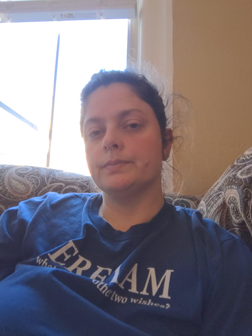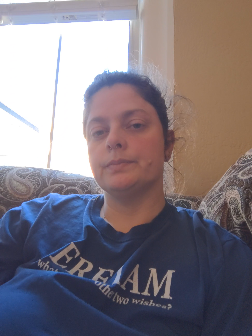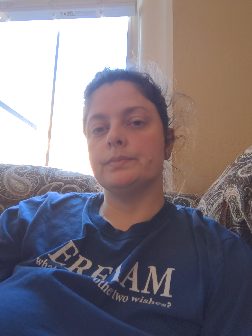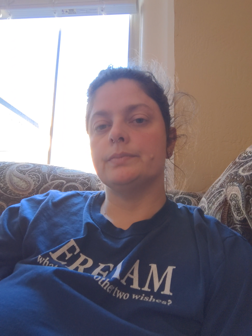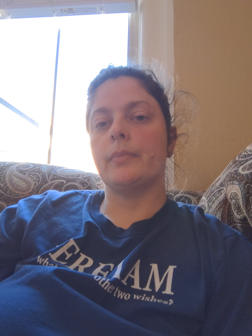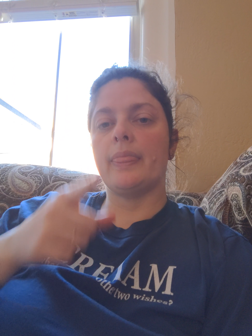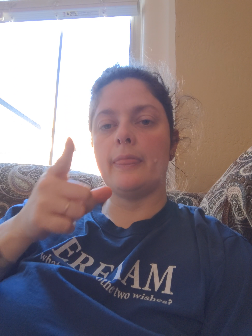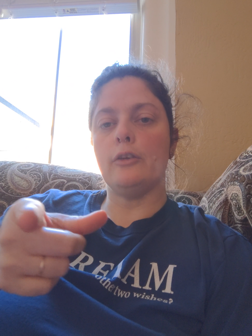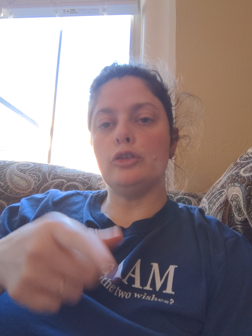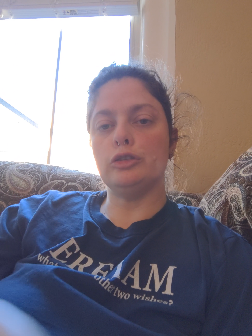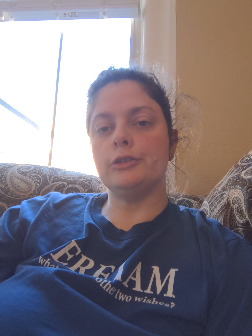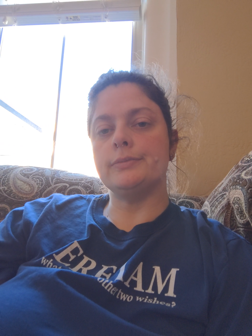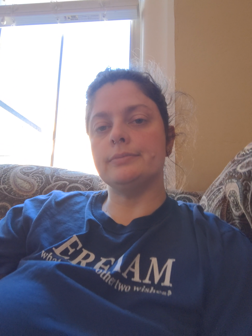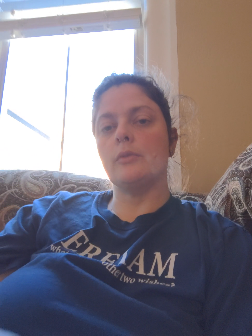there